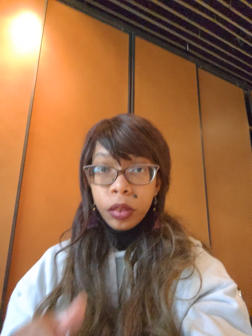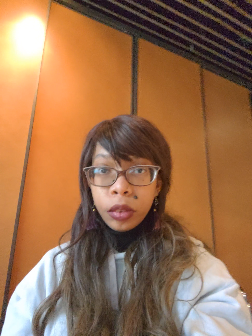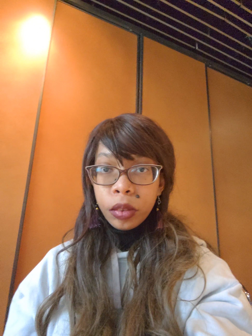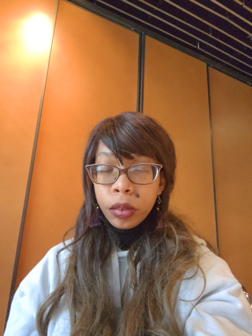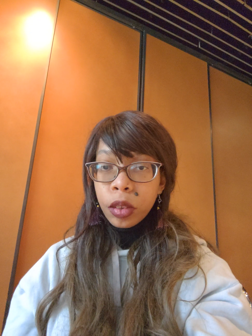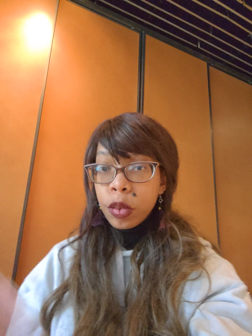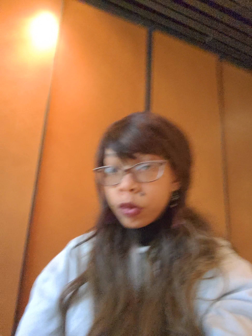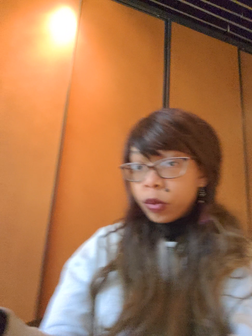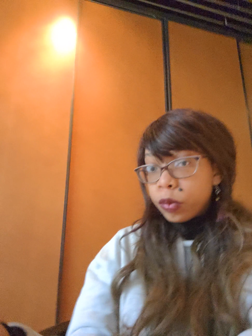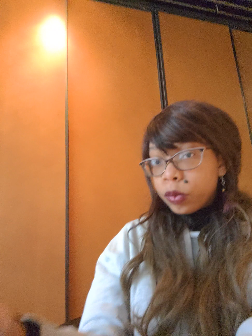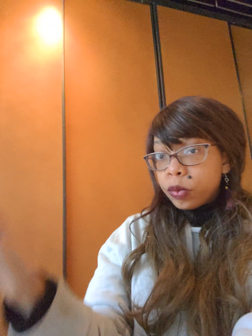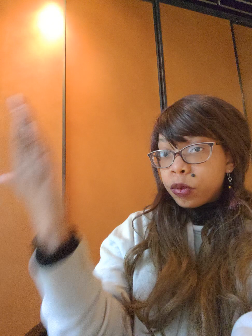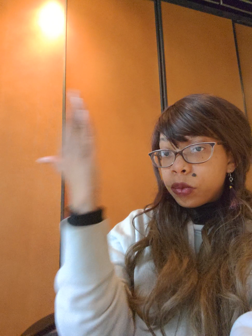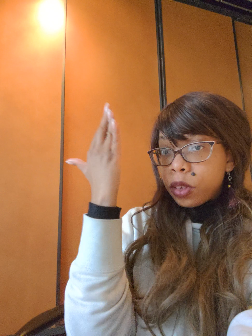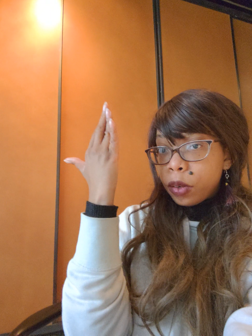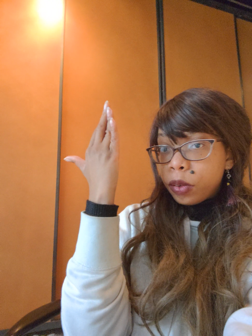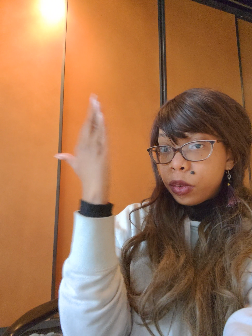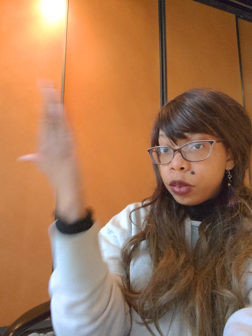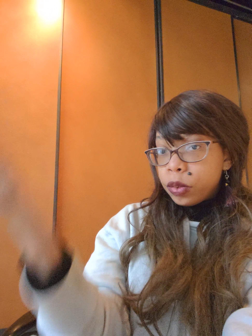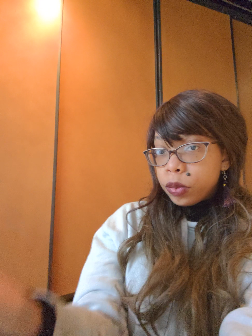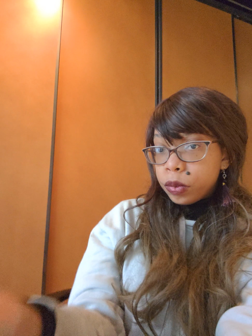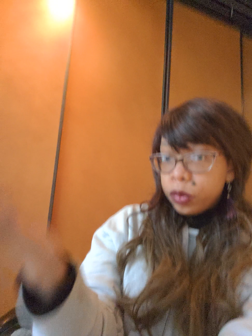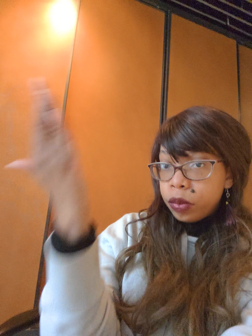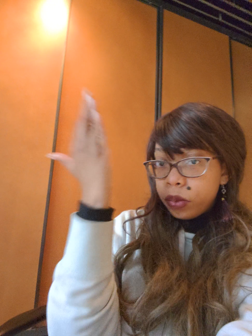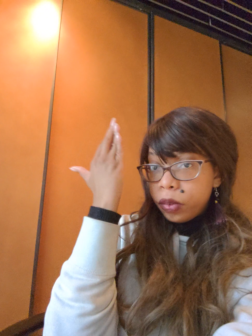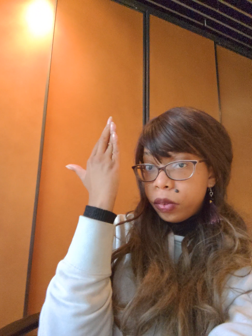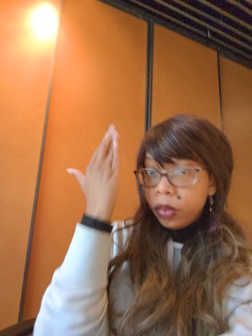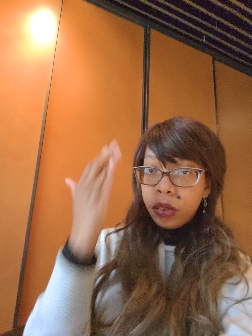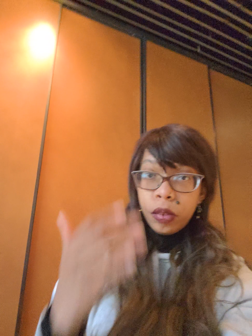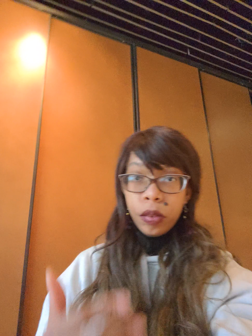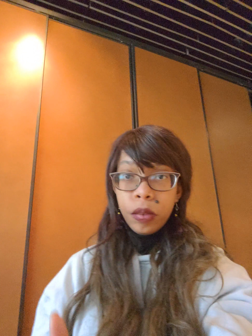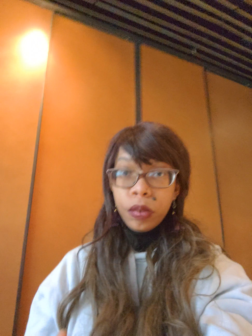morning